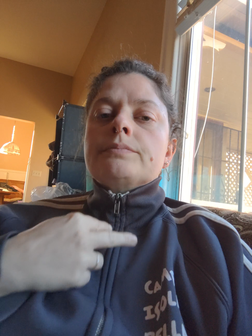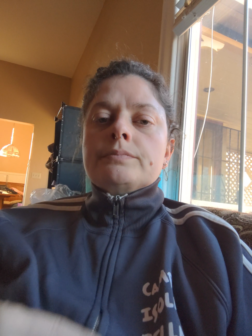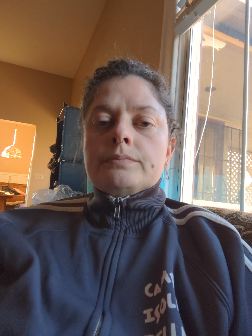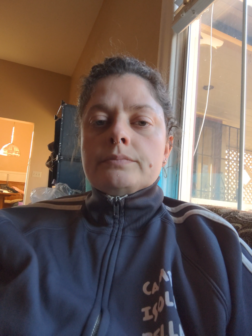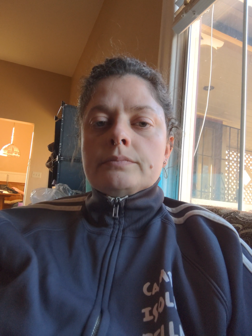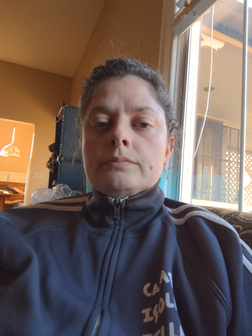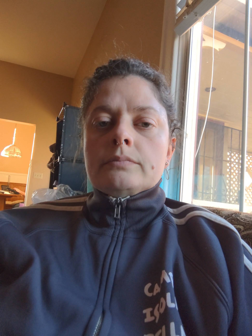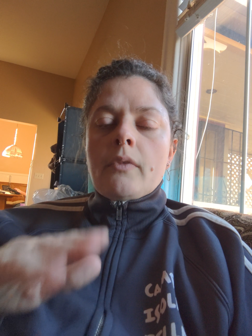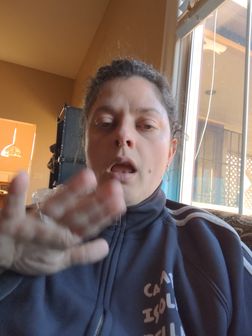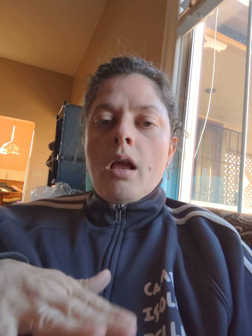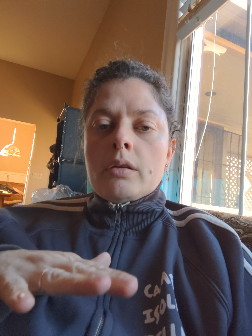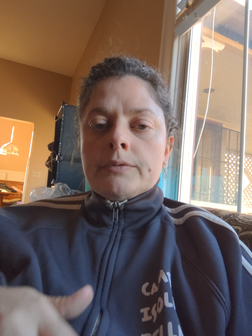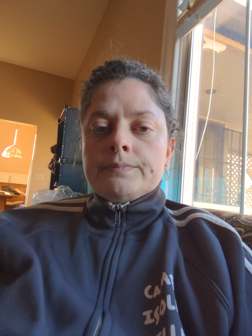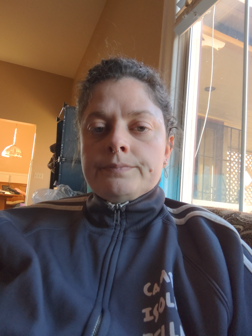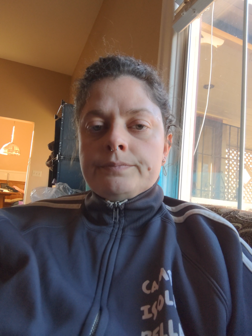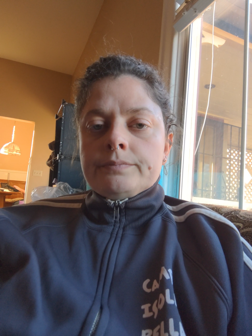on